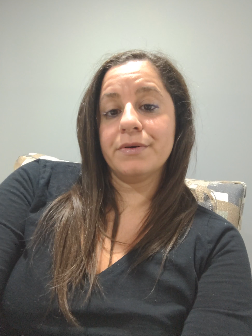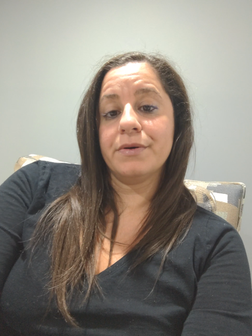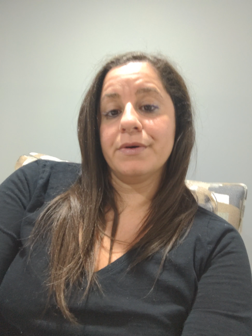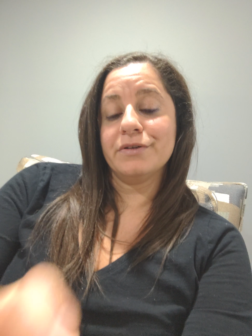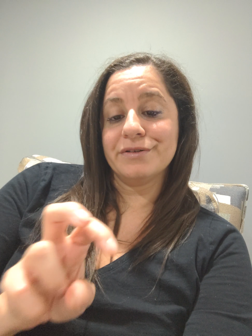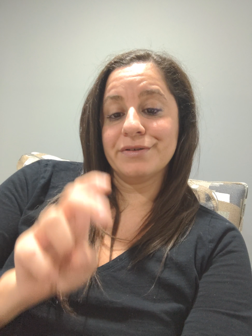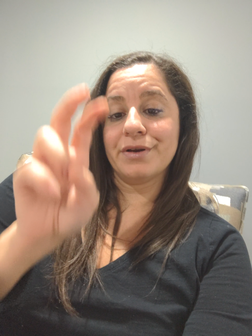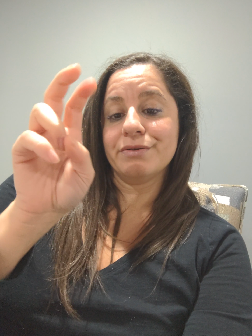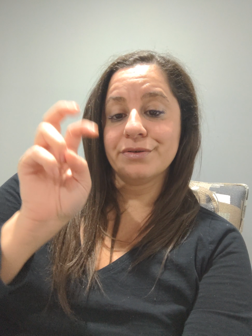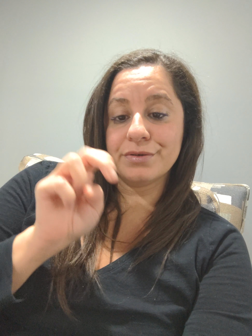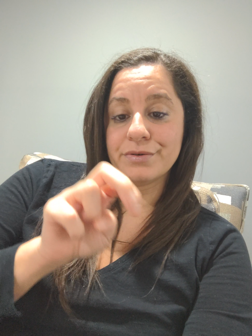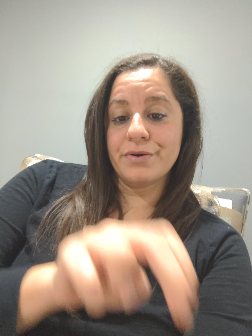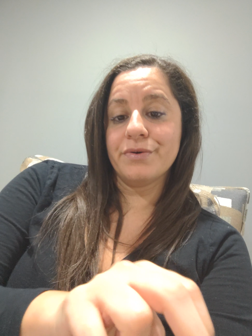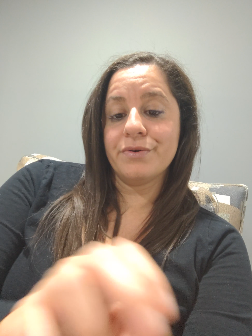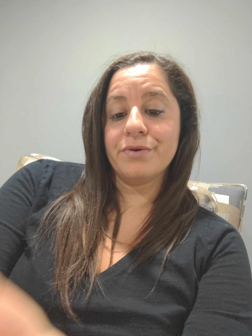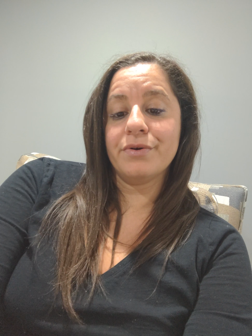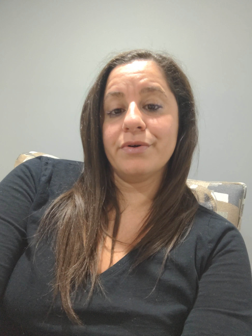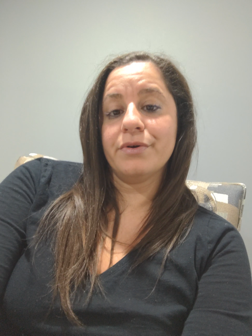stairs